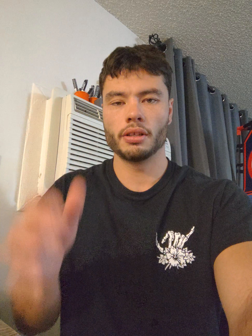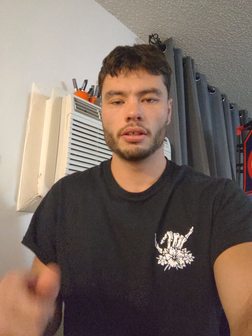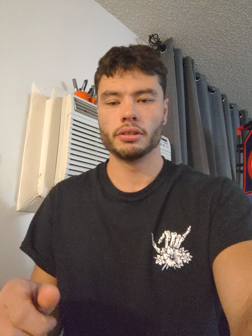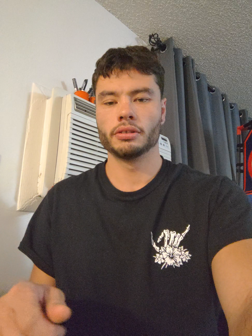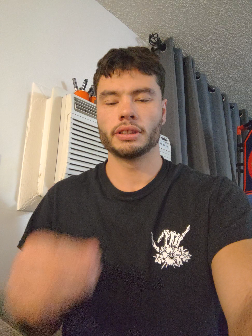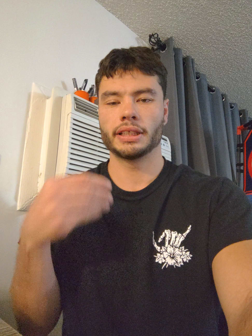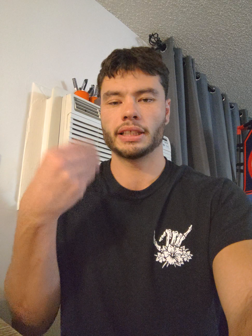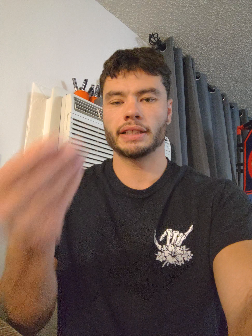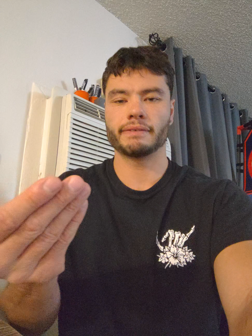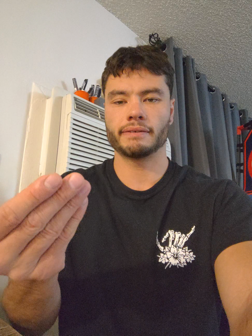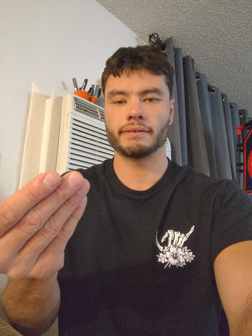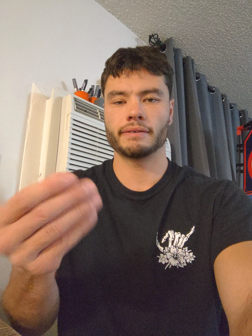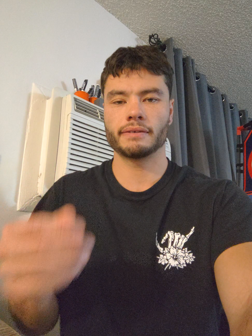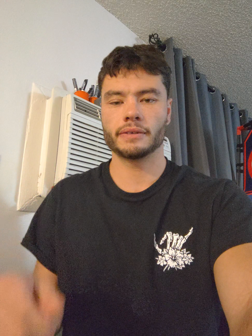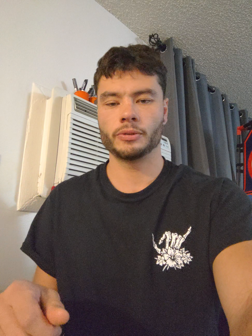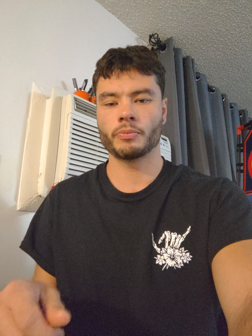give